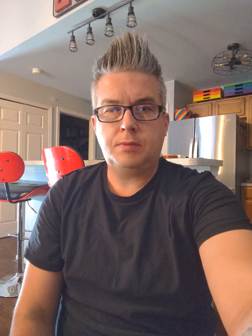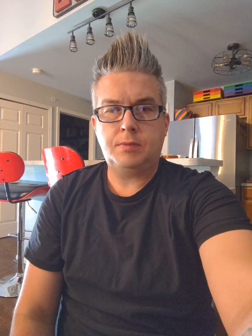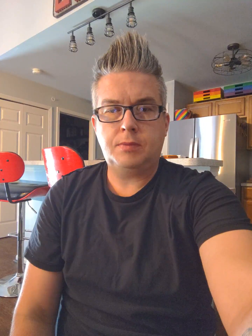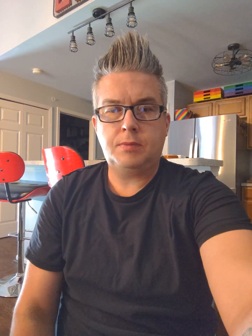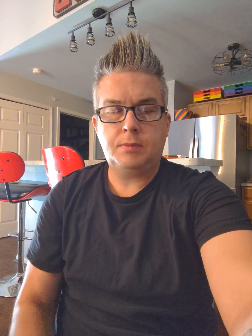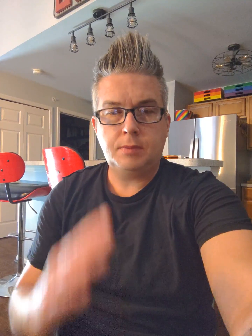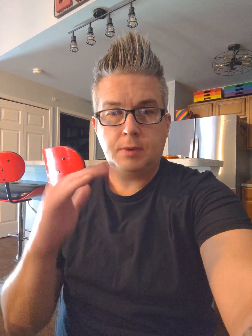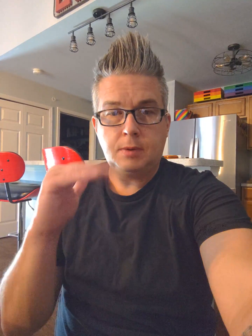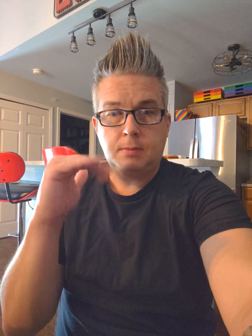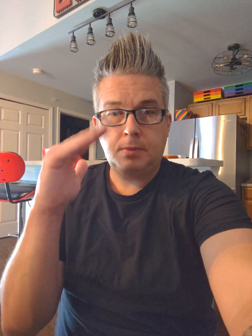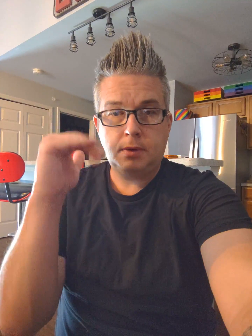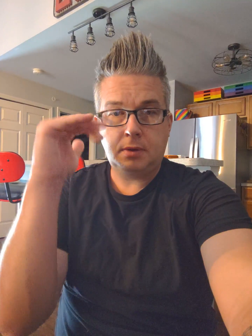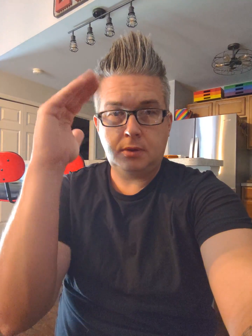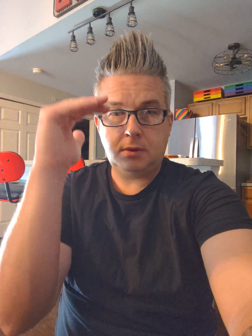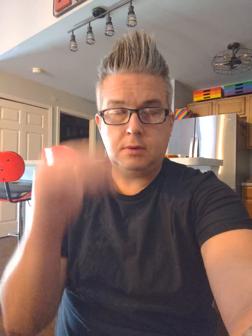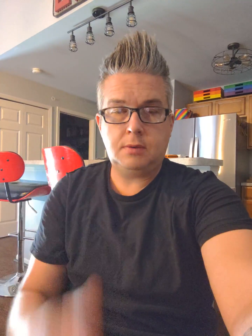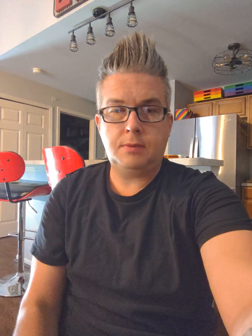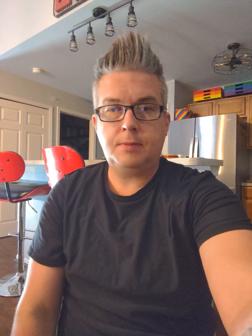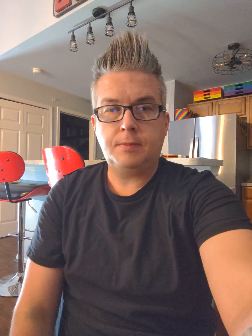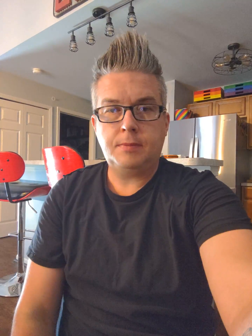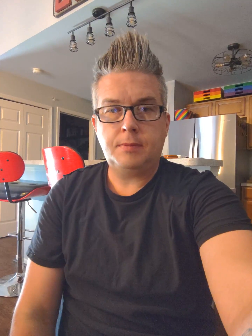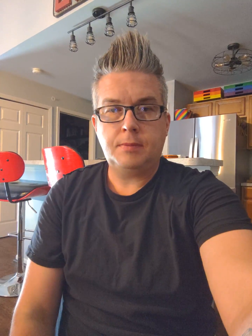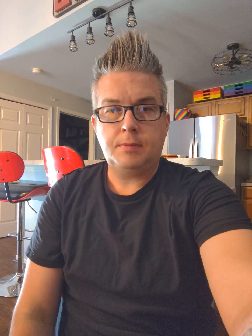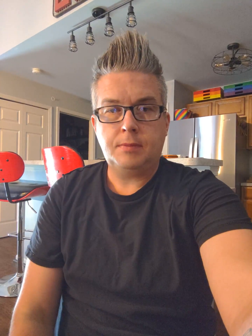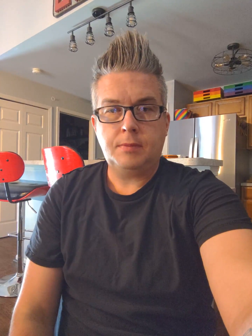build